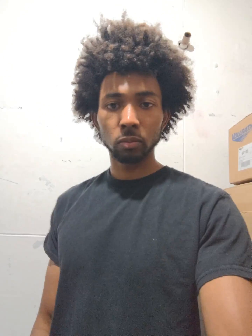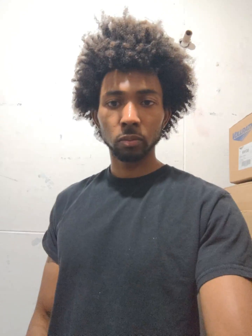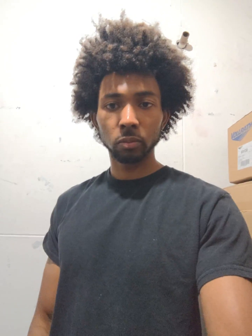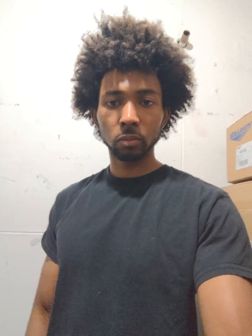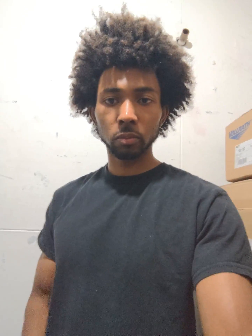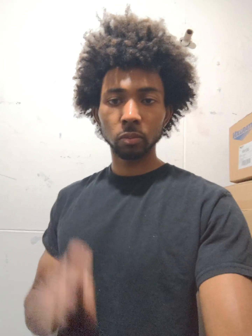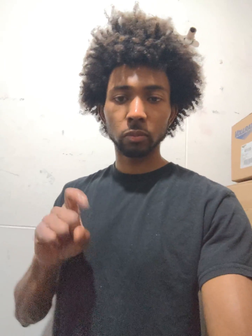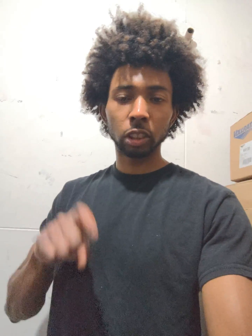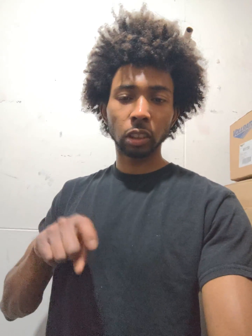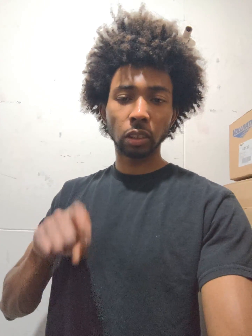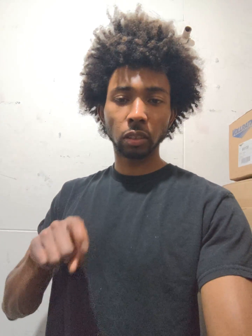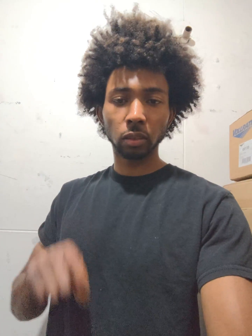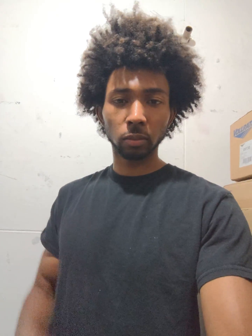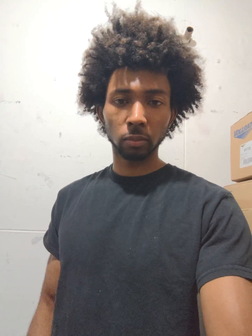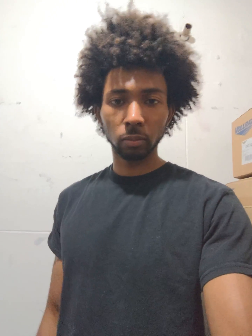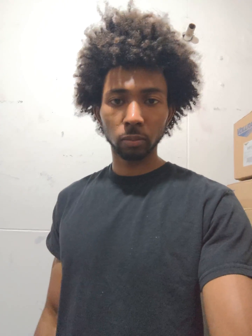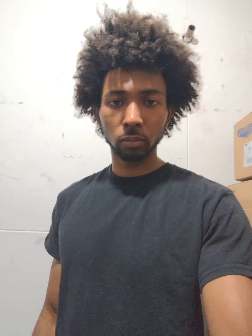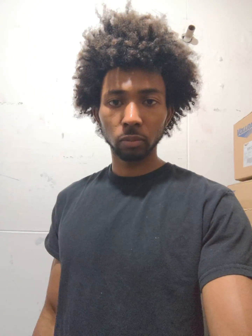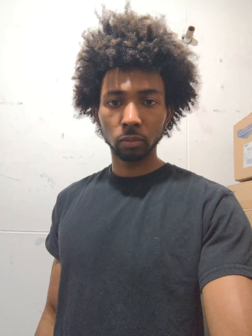should